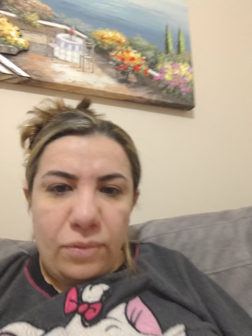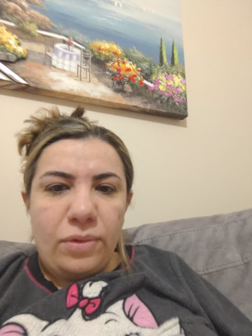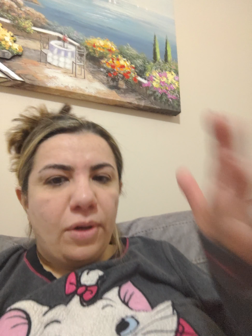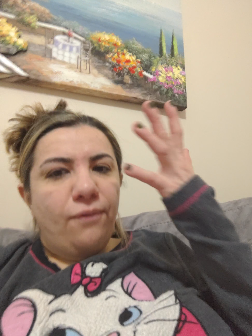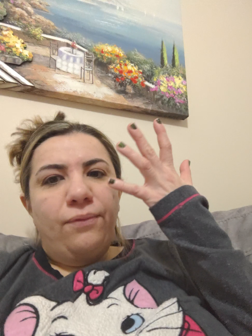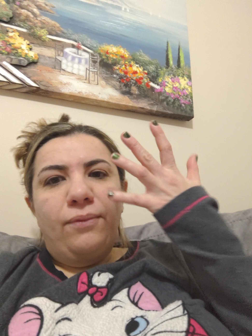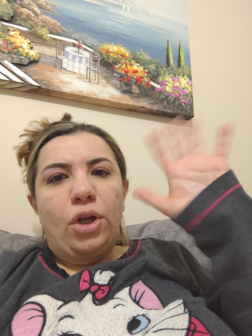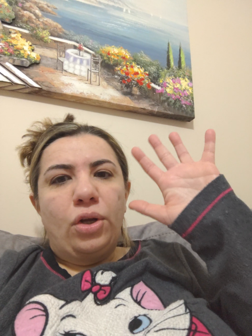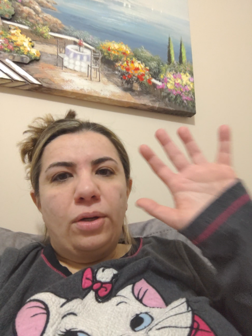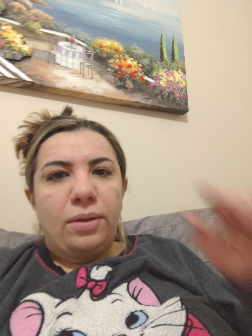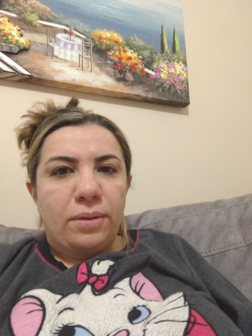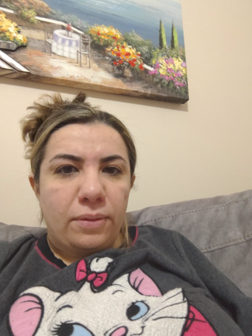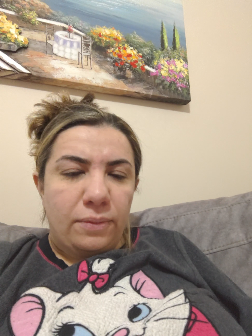finish